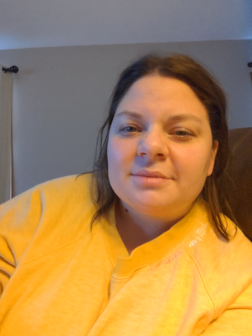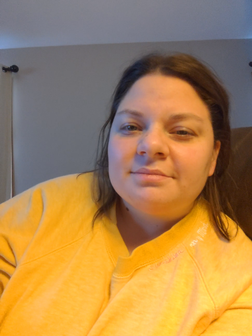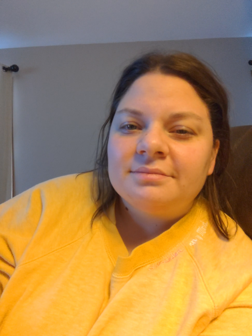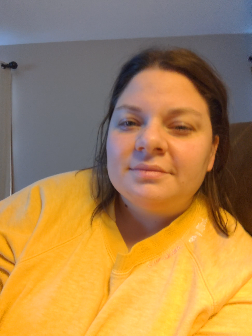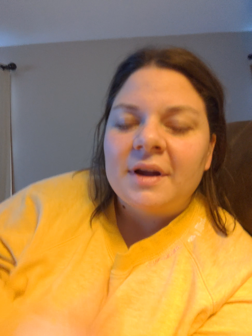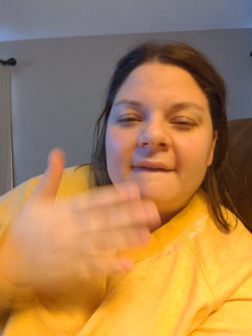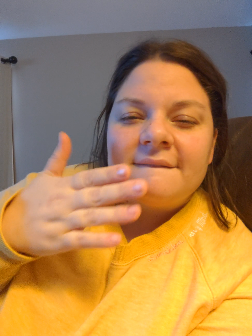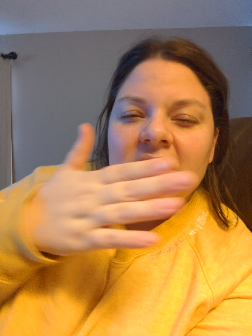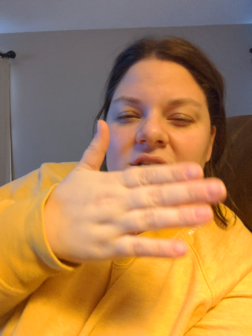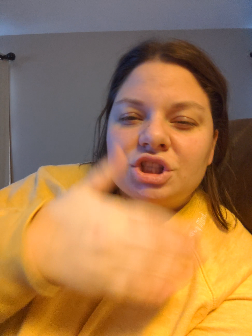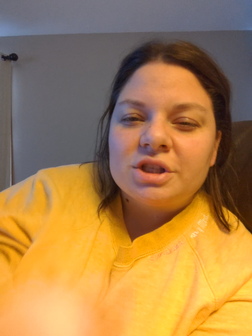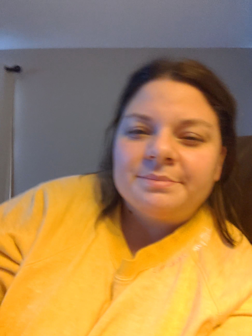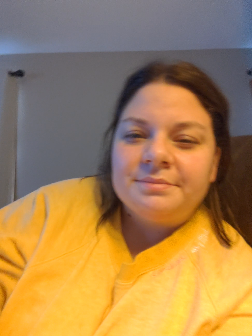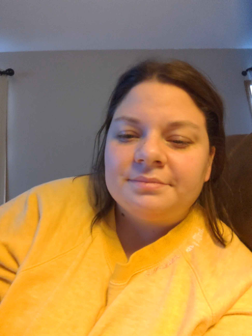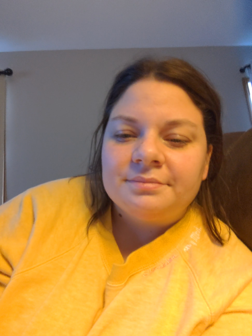fish